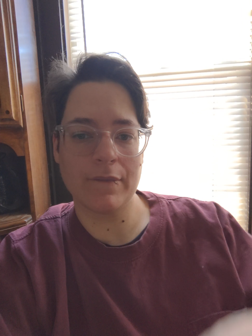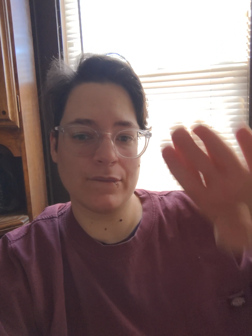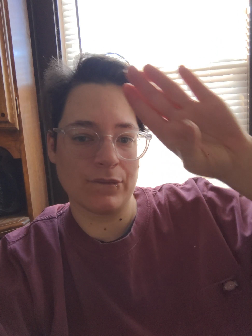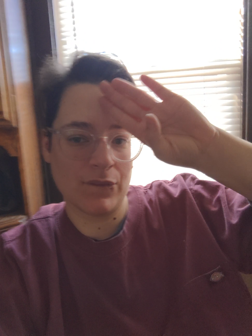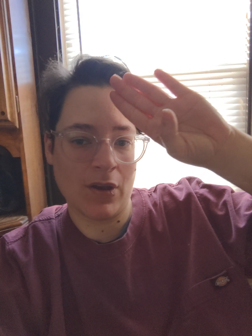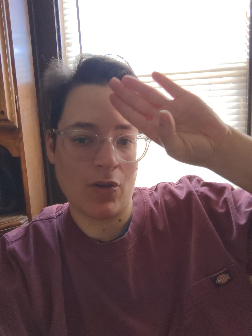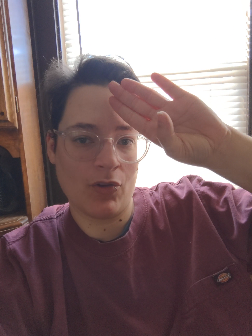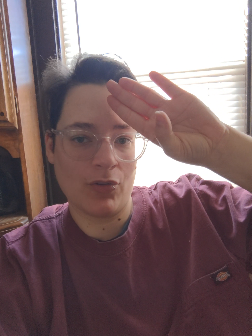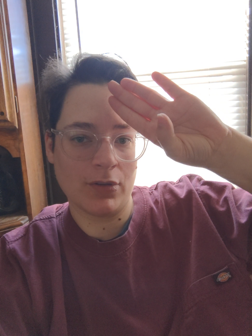fireman